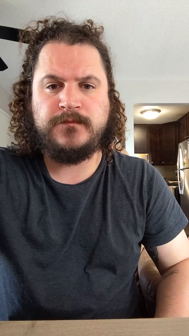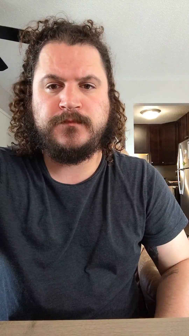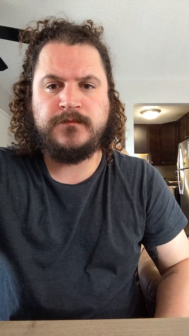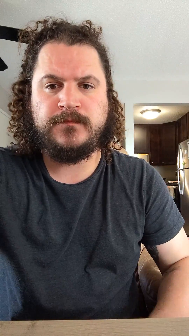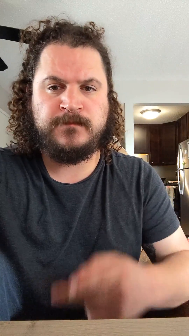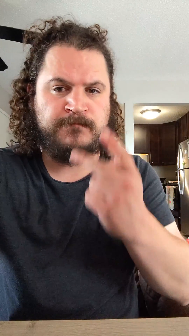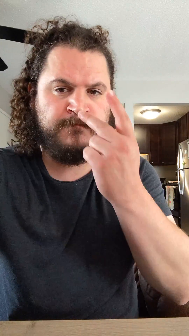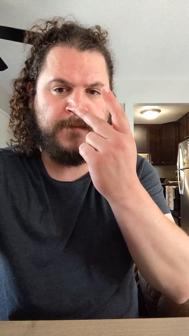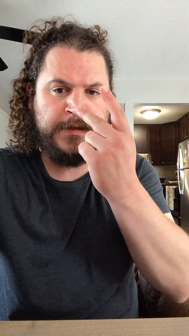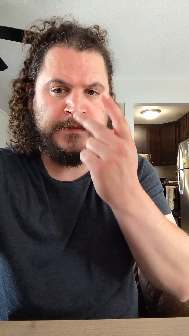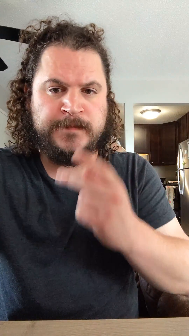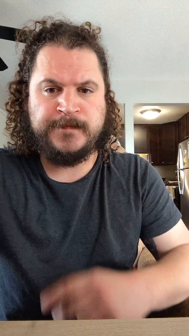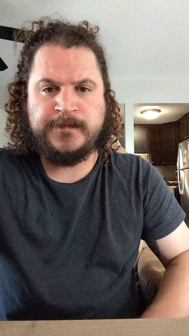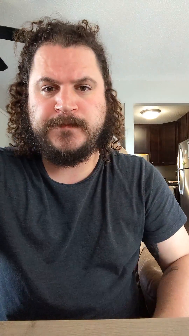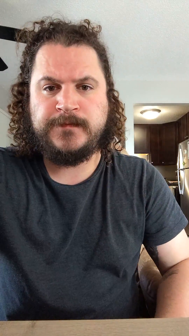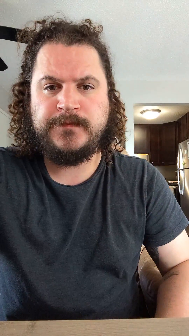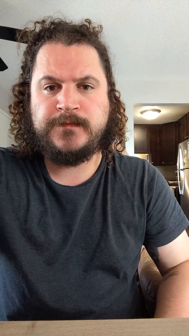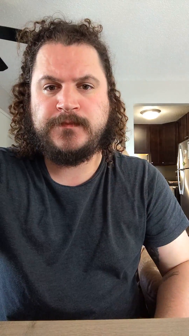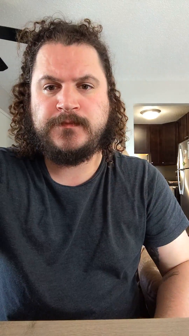penis